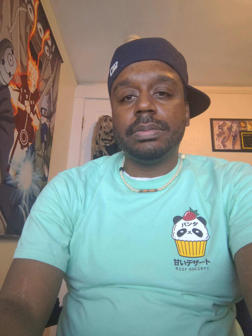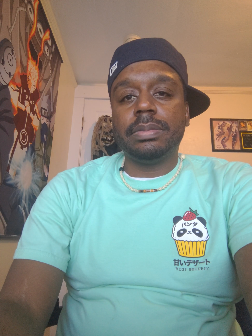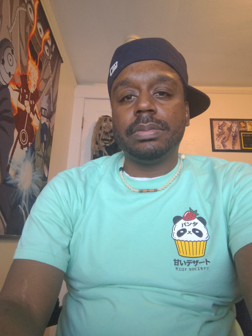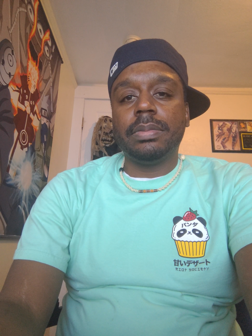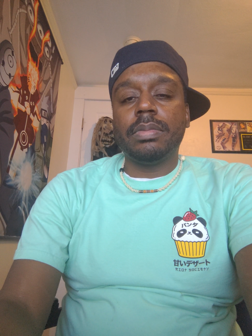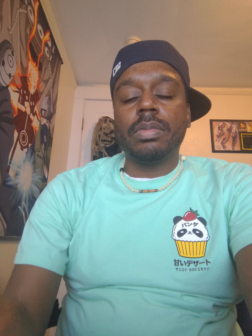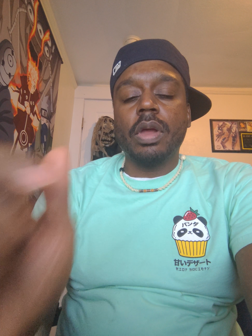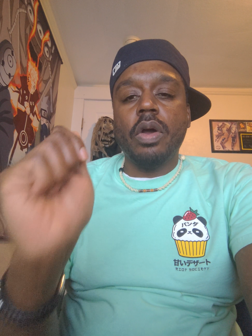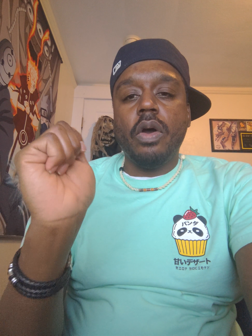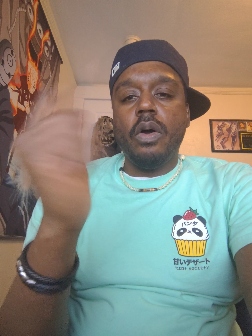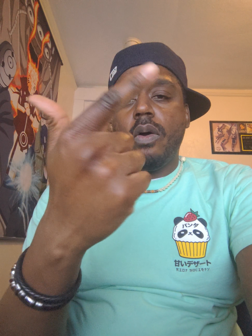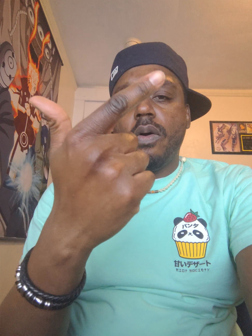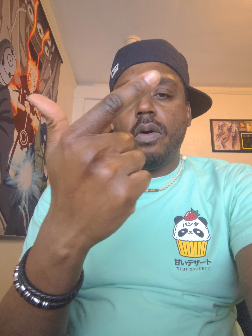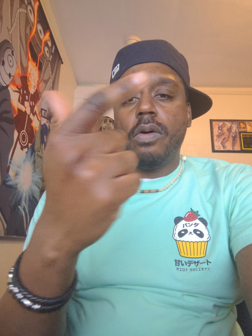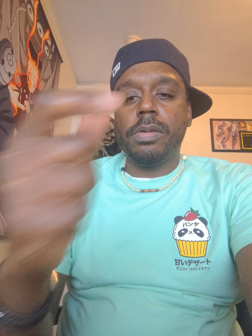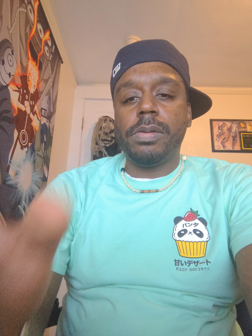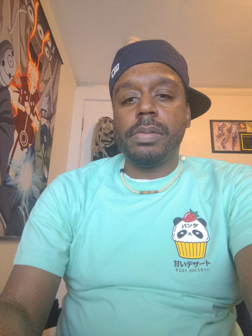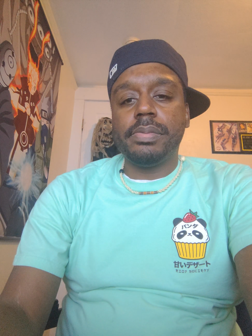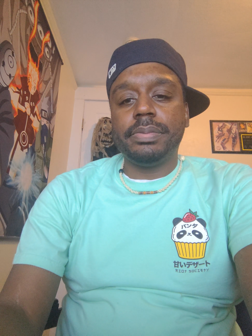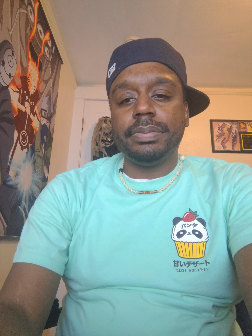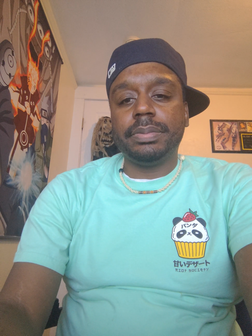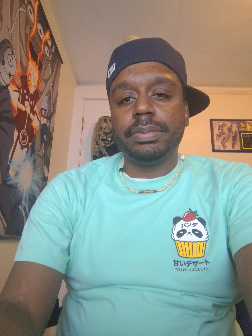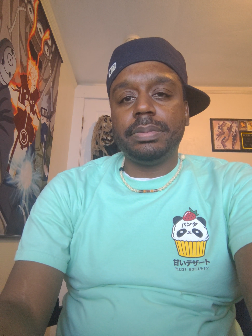all